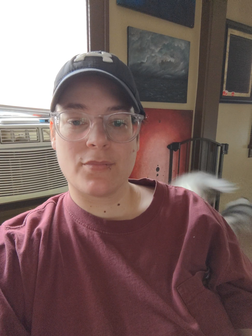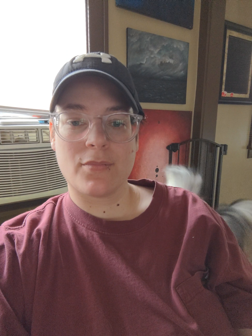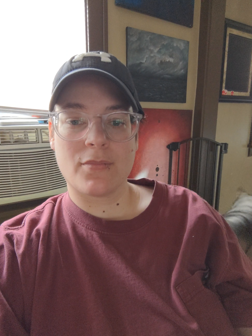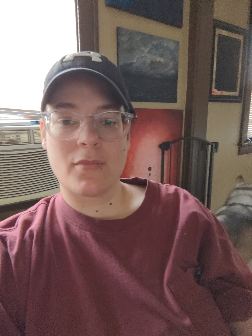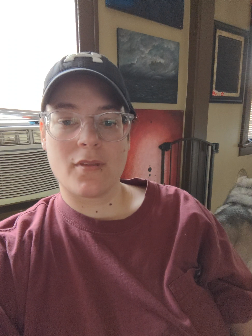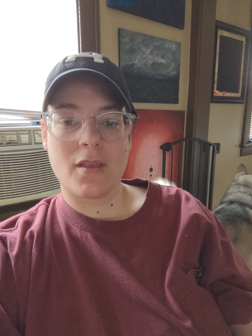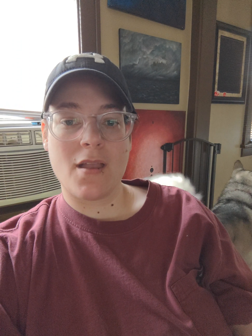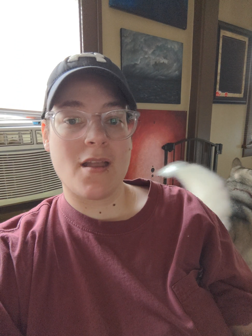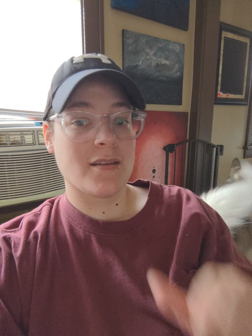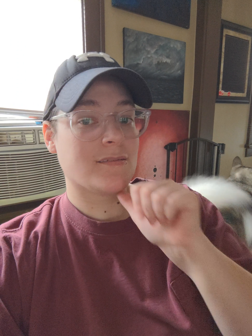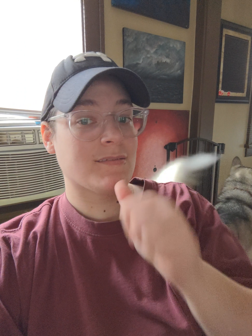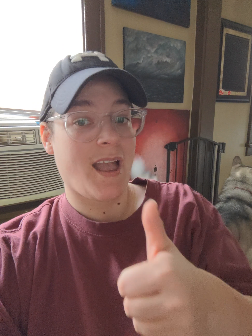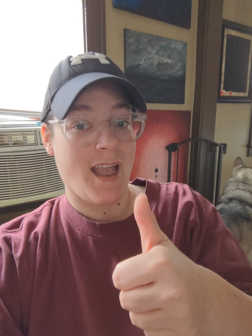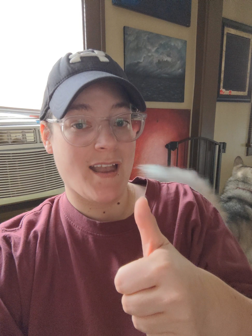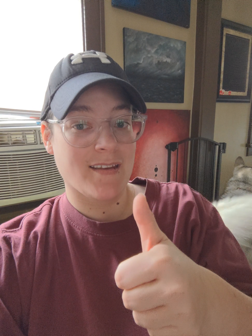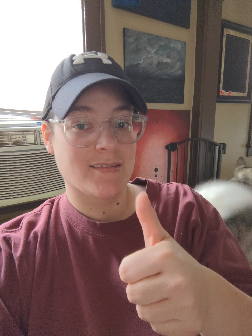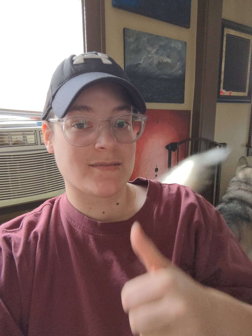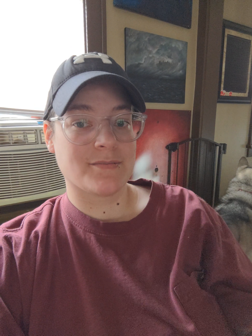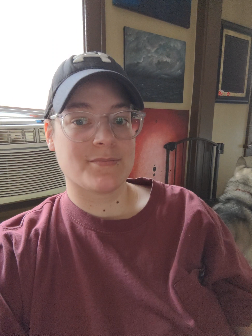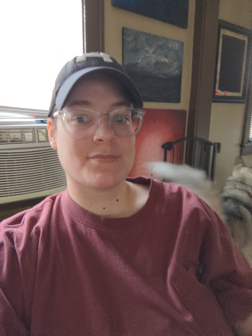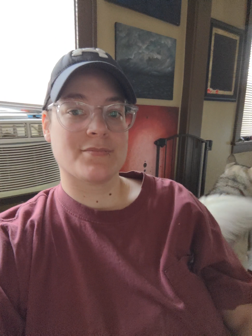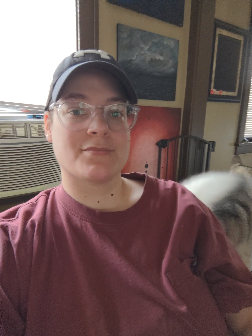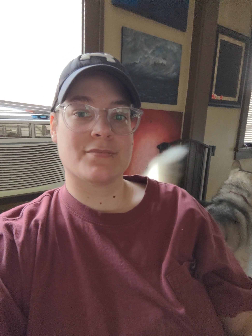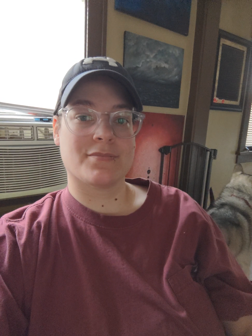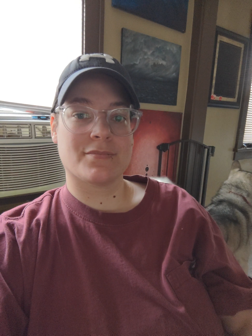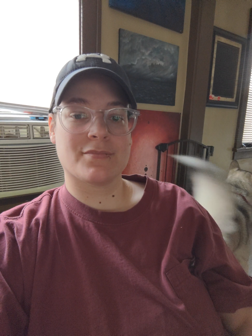not